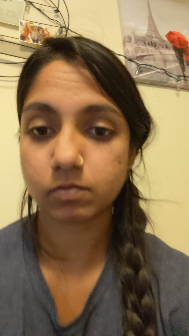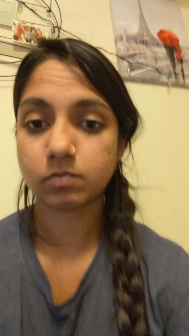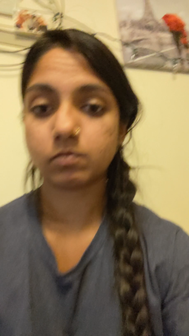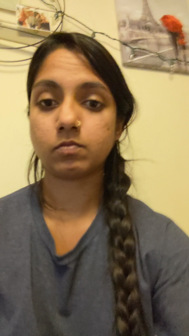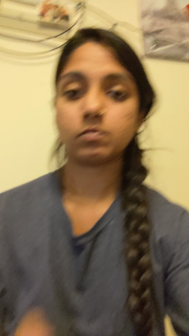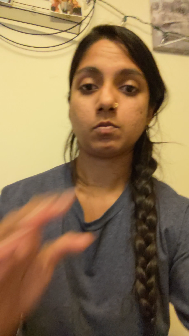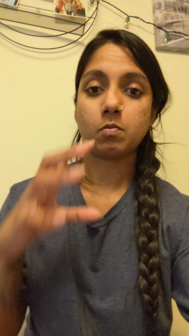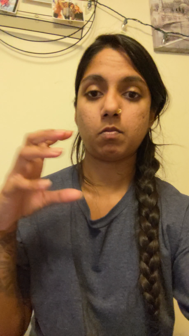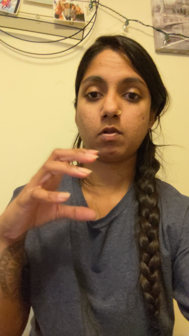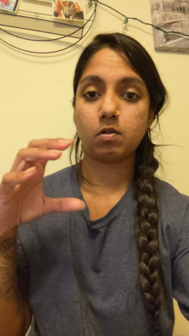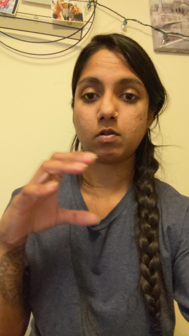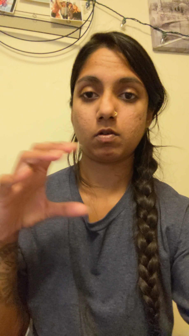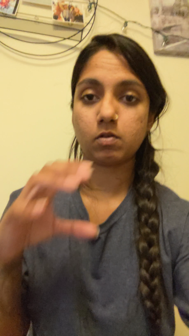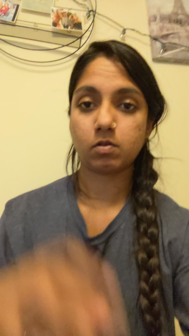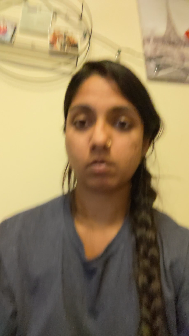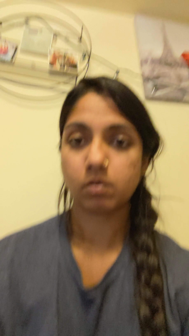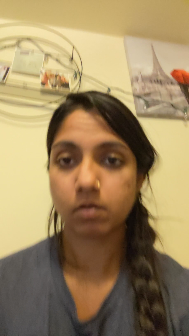ball